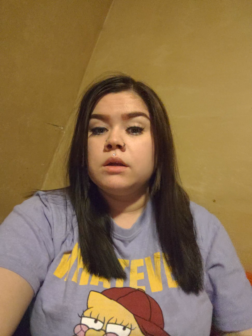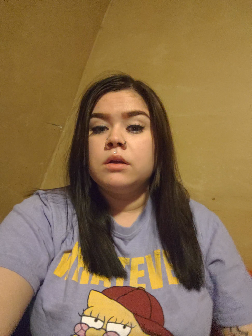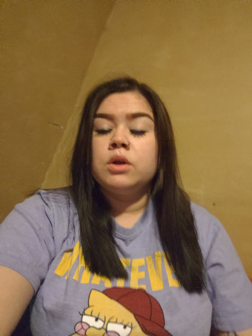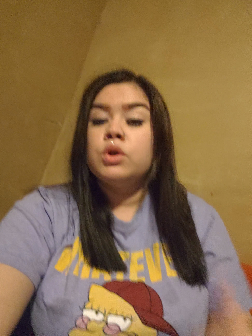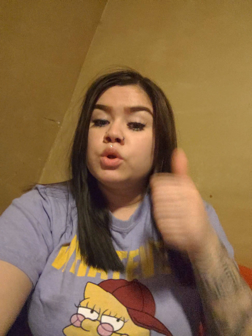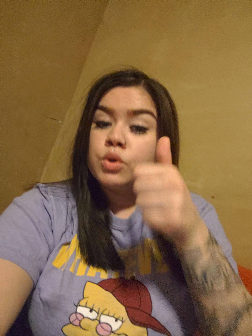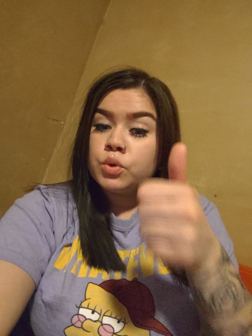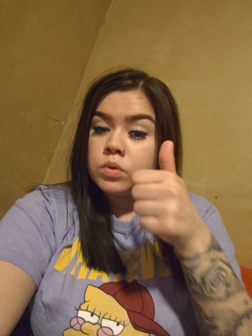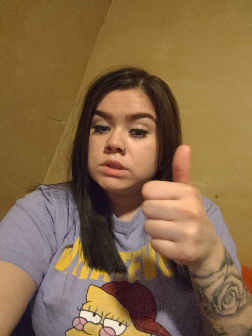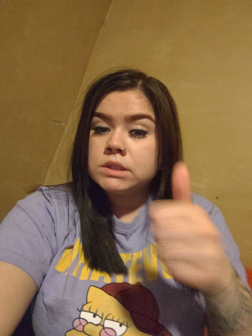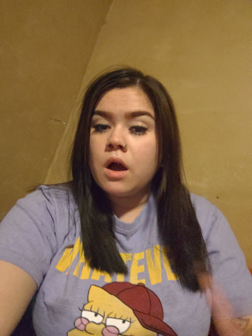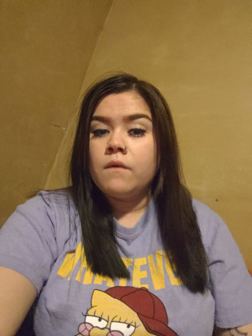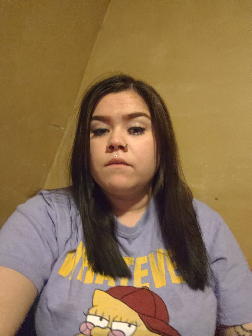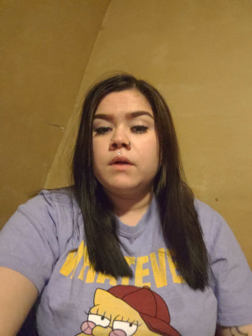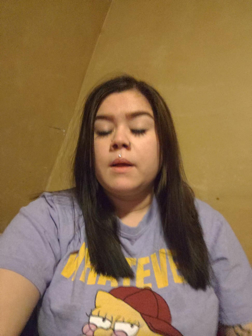yourself